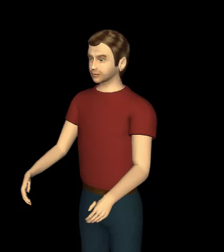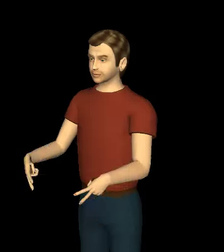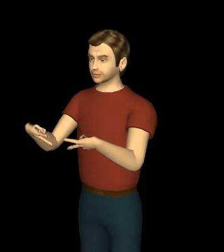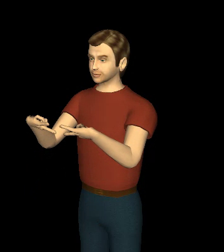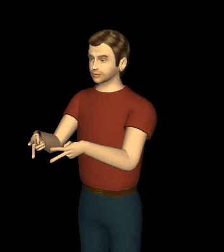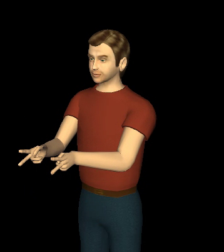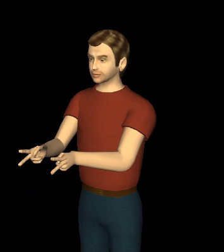تفويض